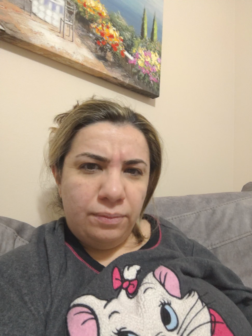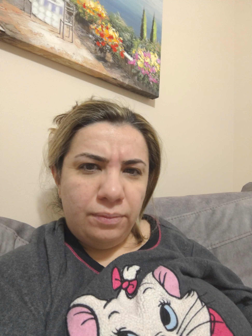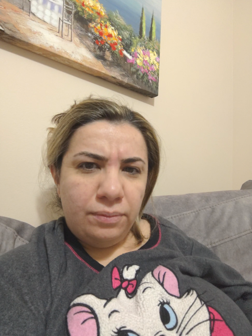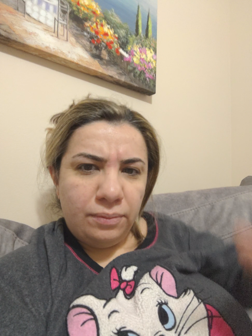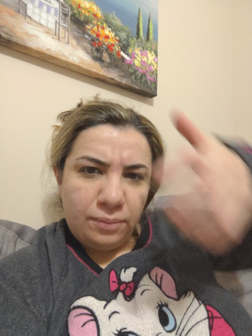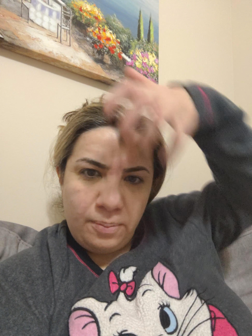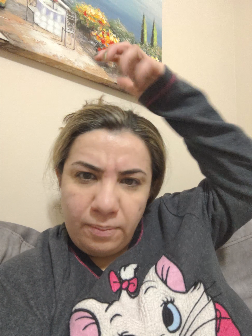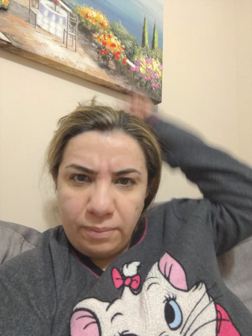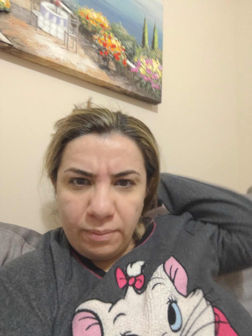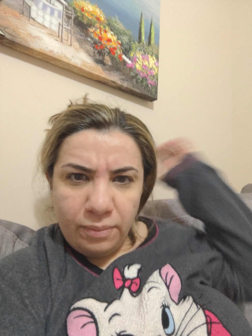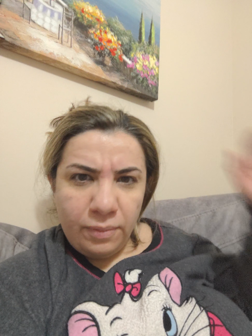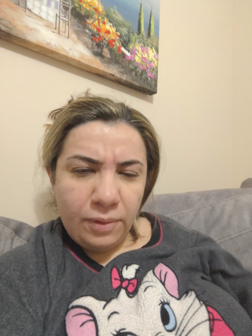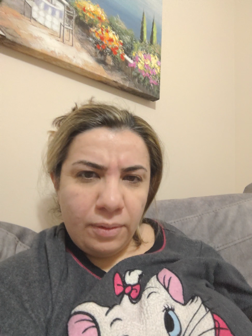lion